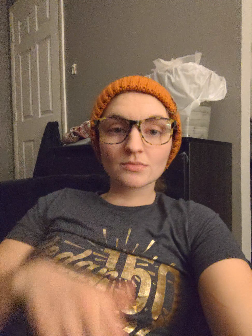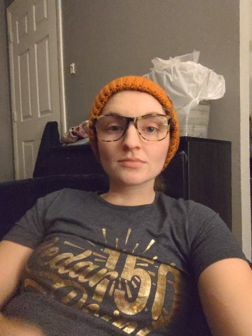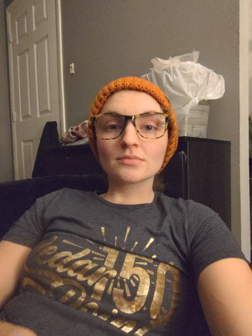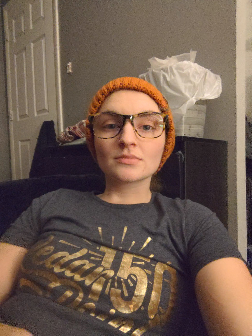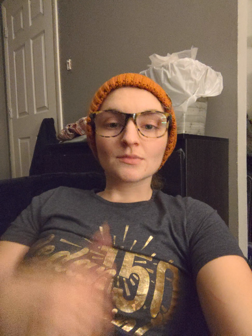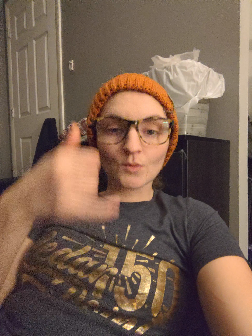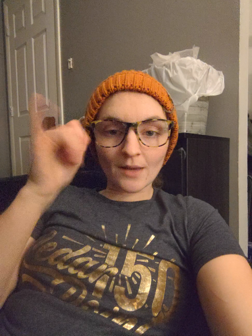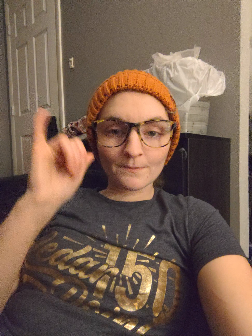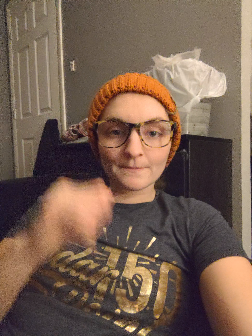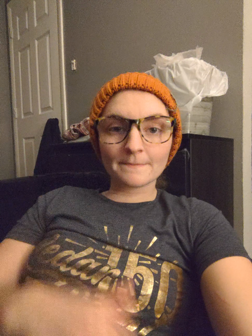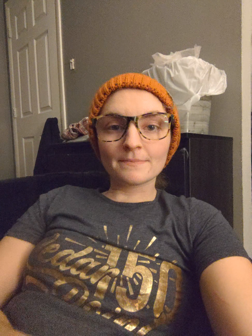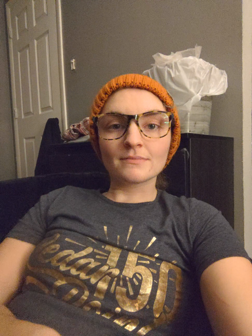cow